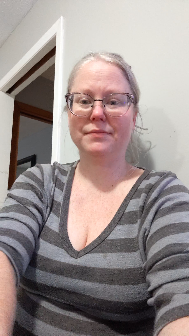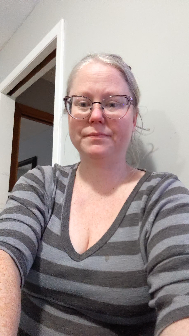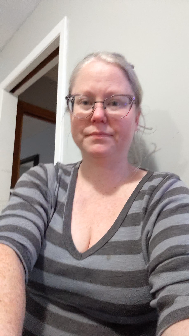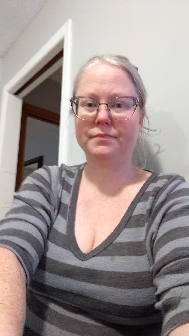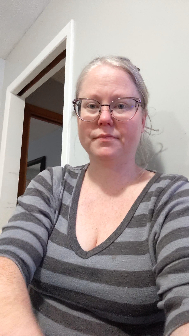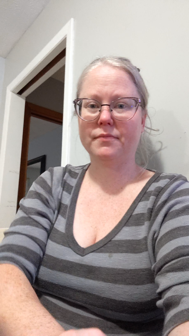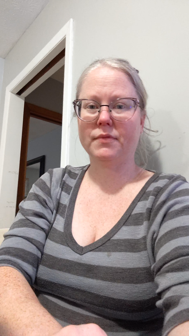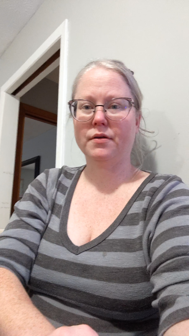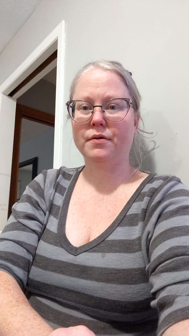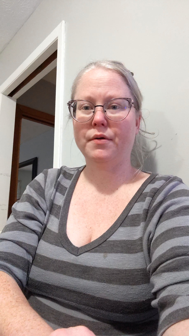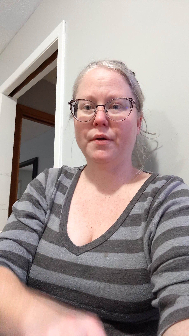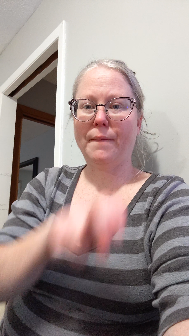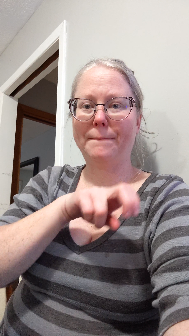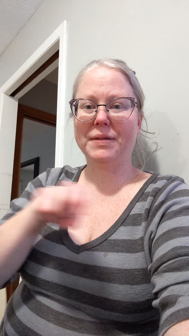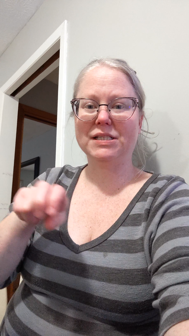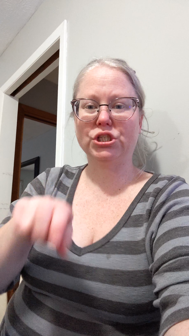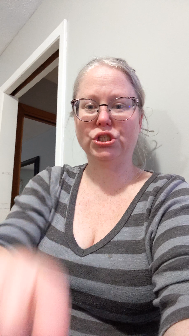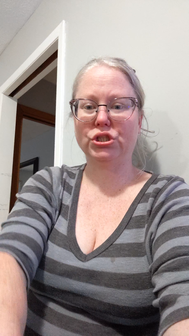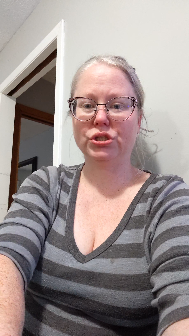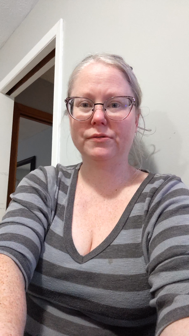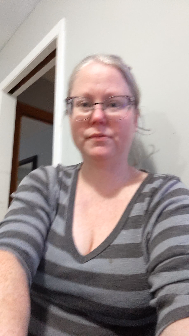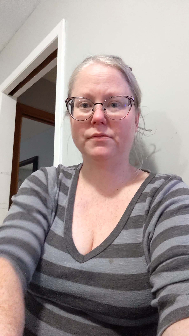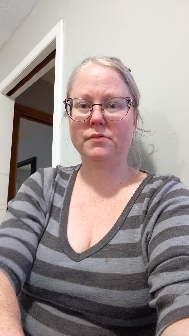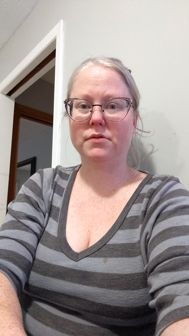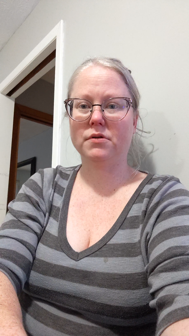bench